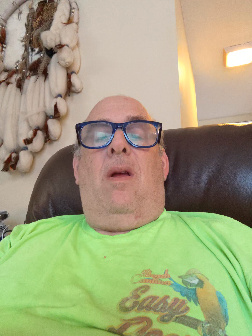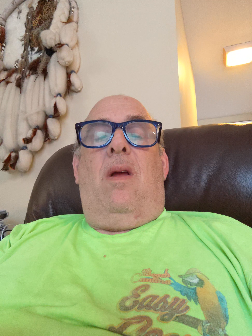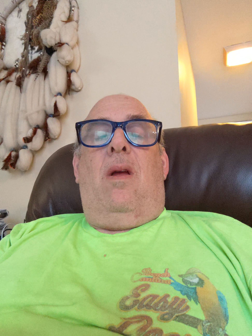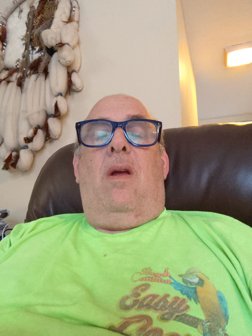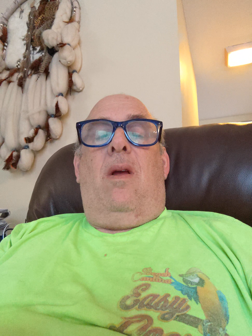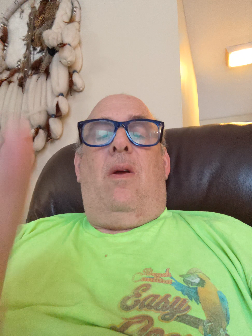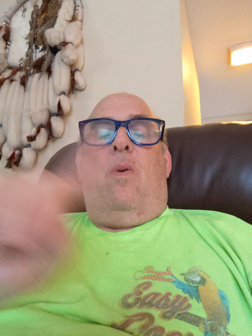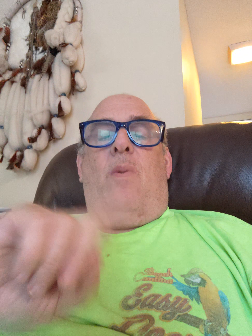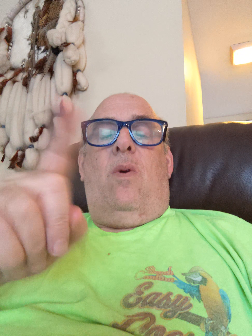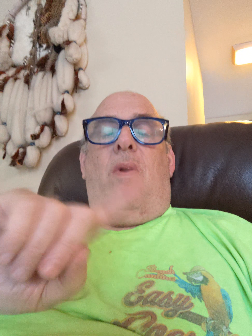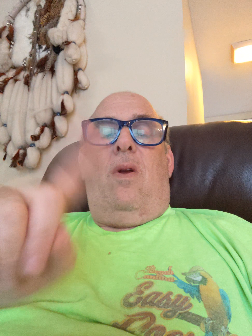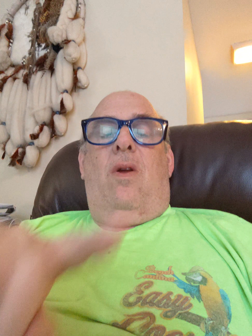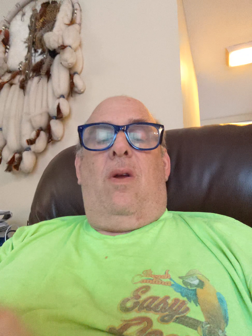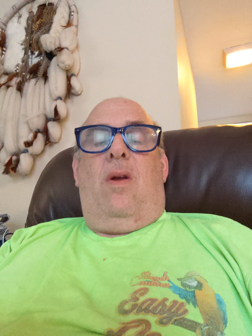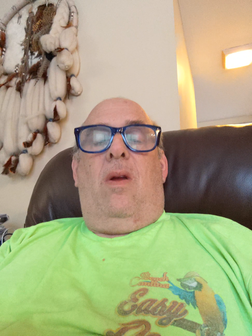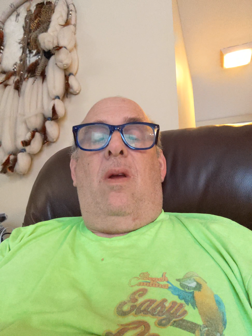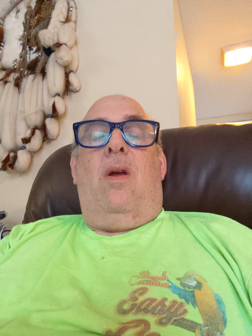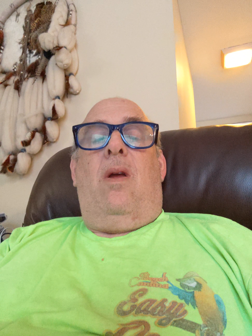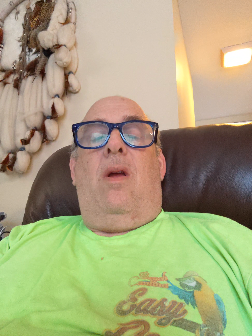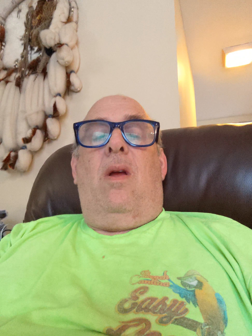where